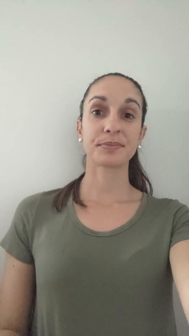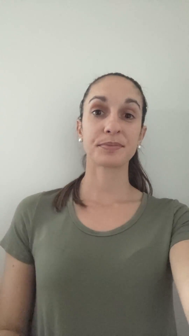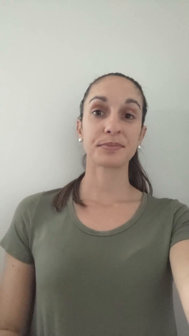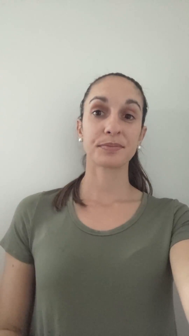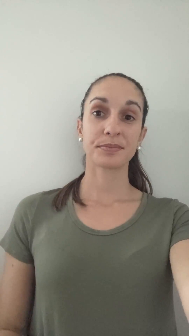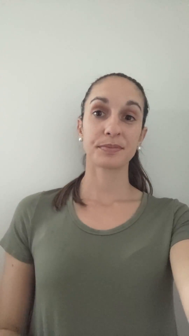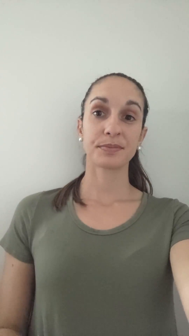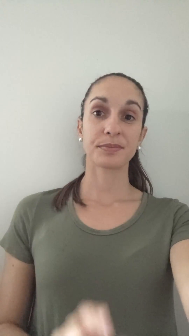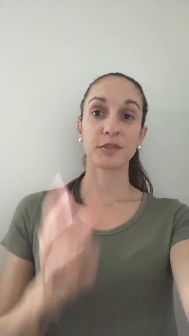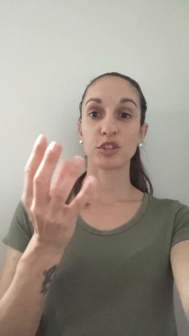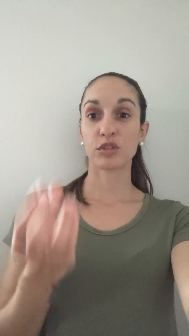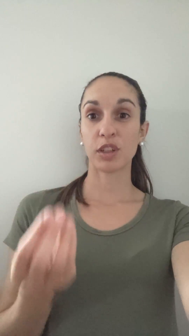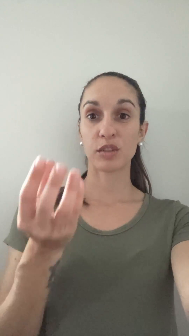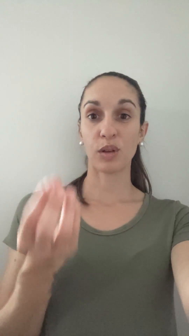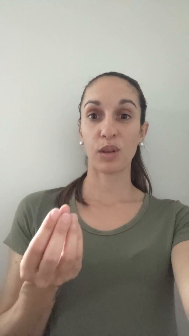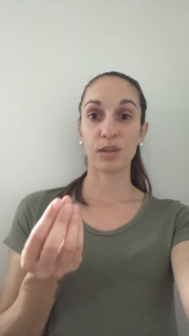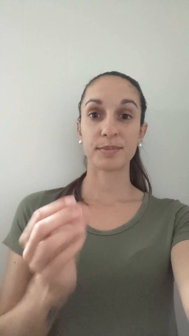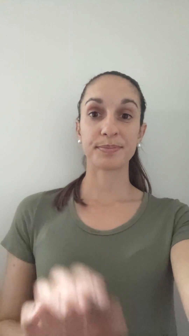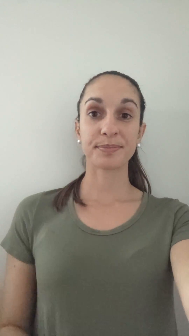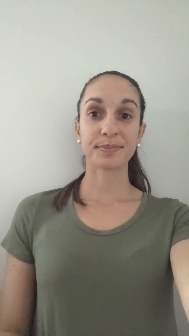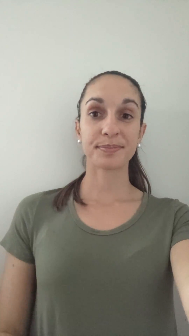gentle